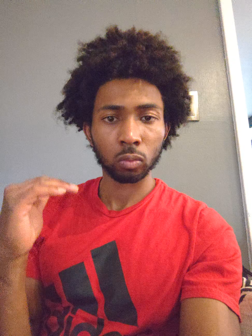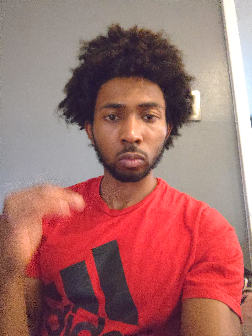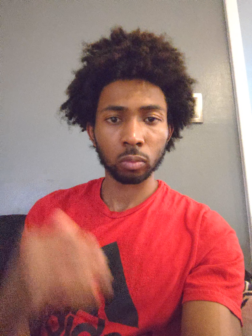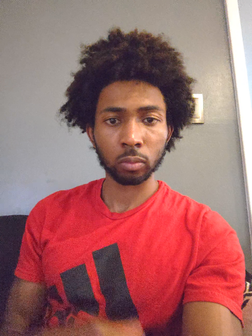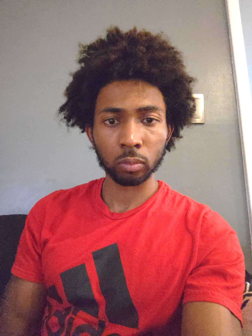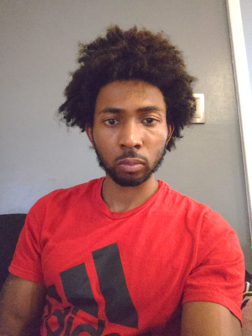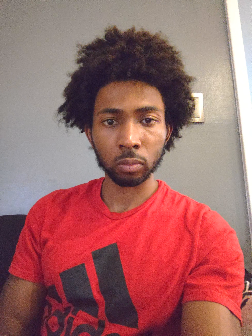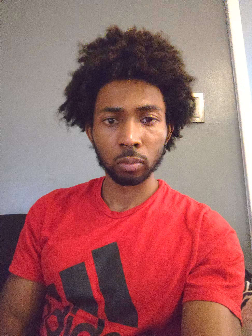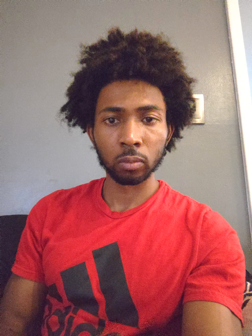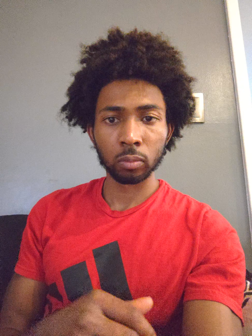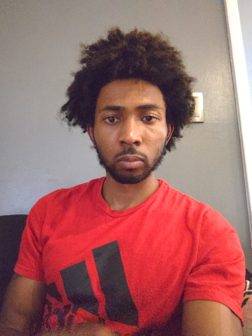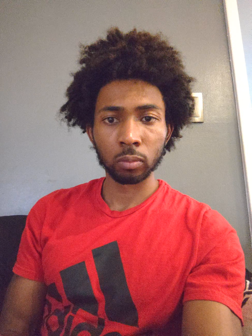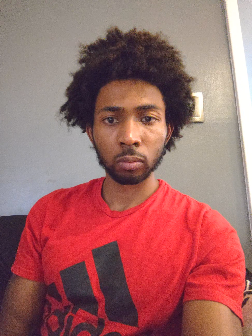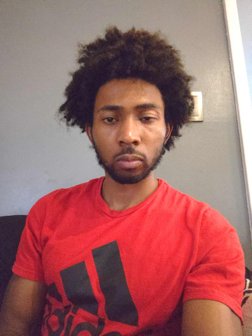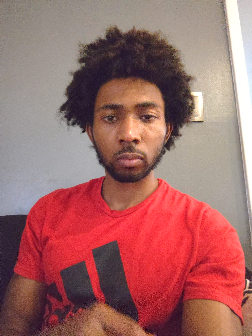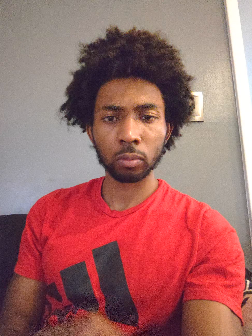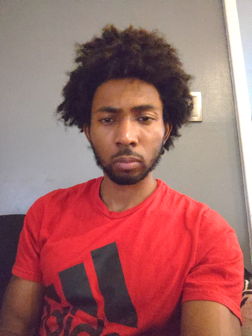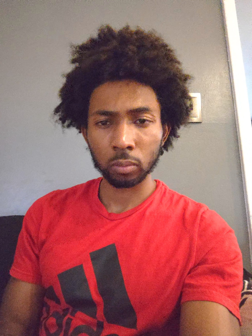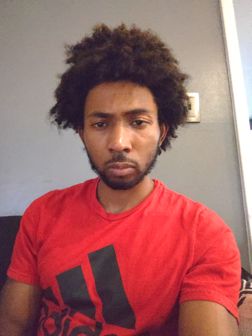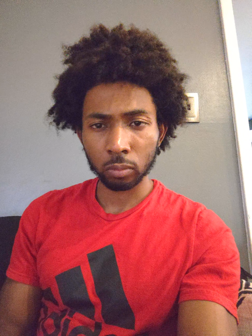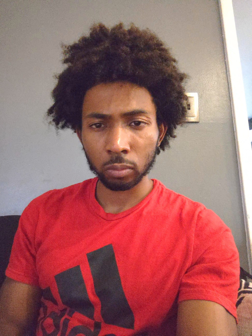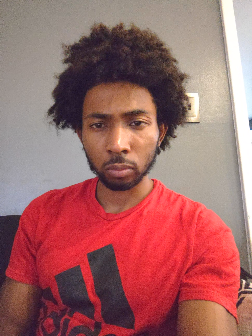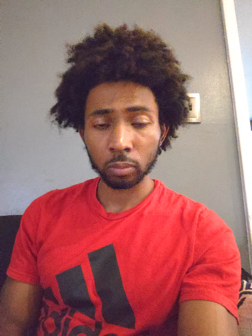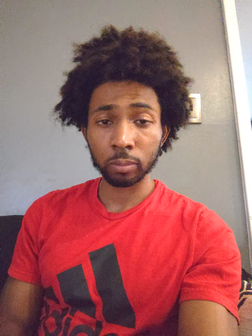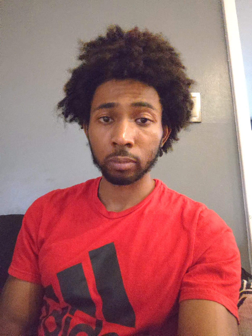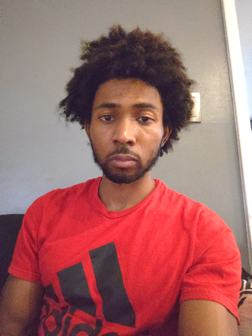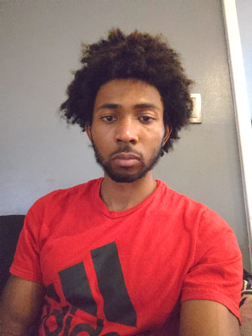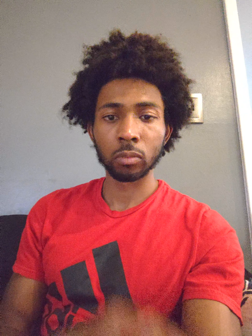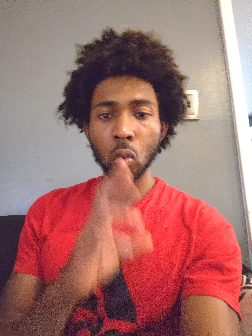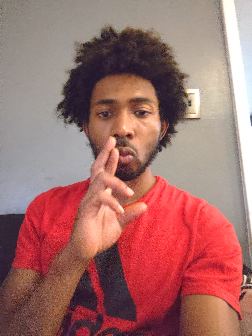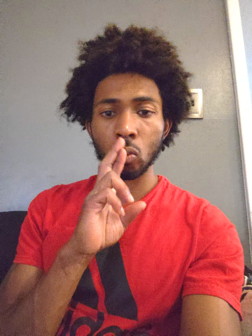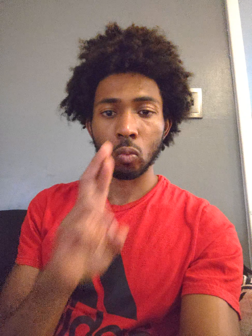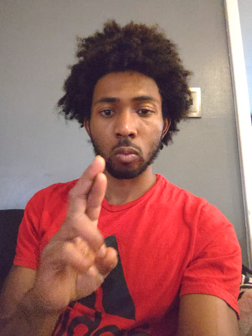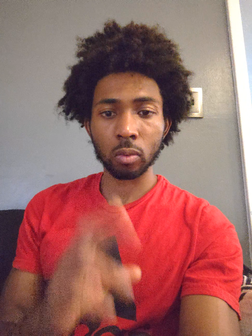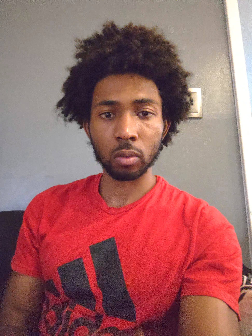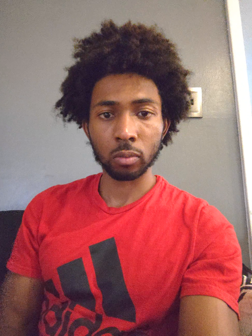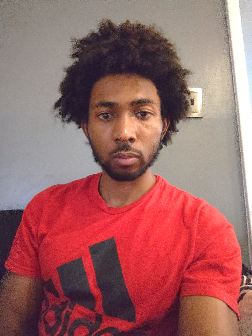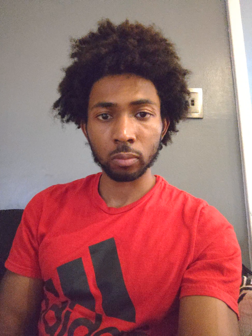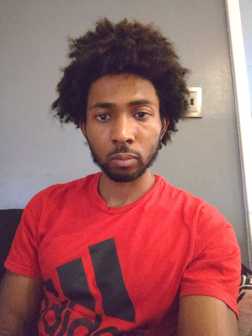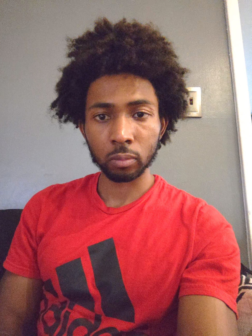are